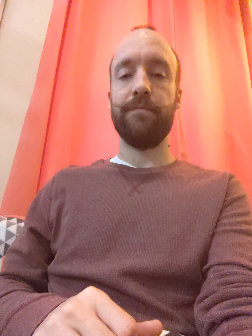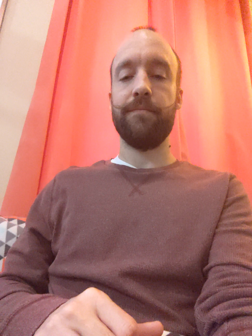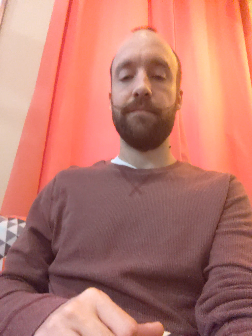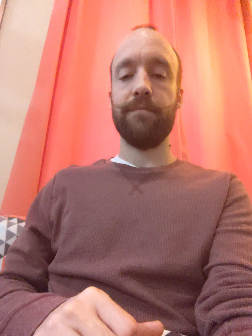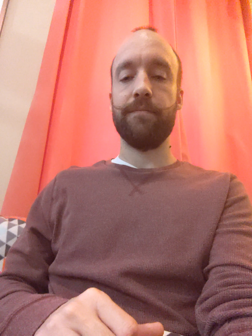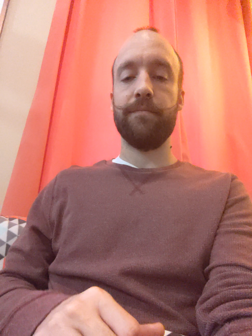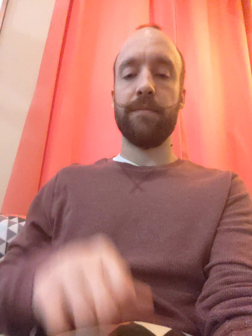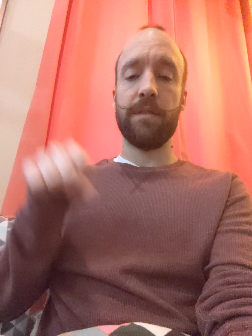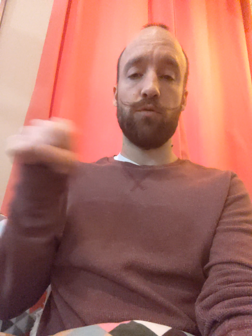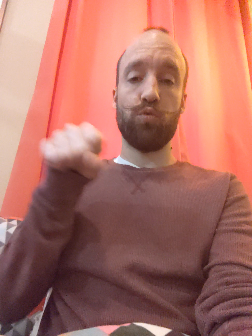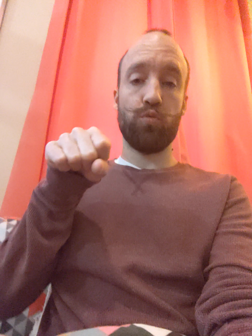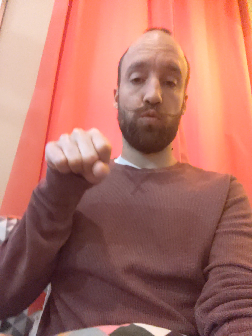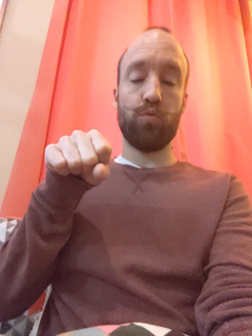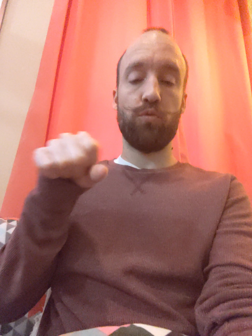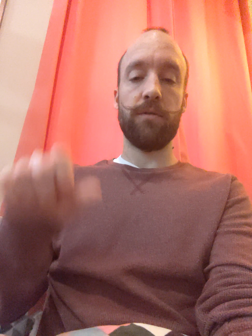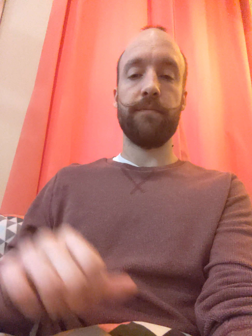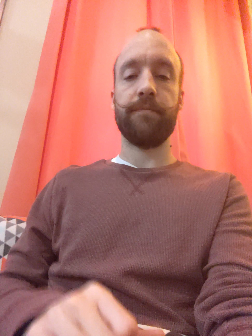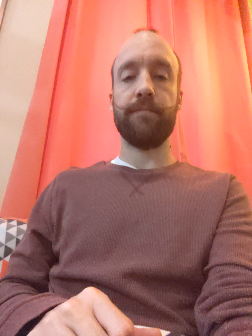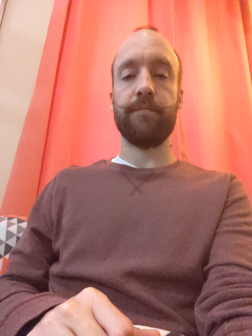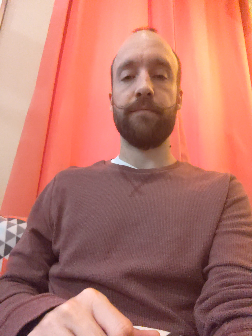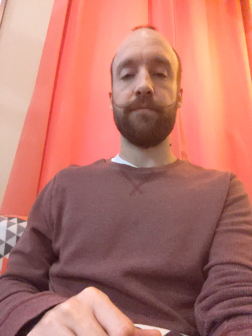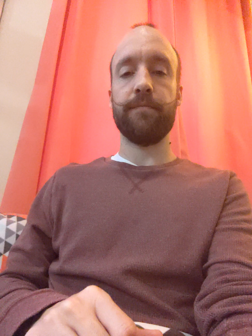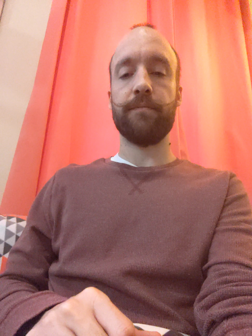shoe